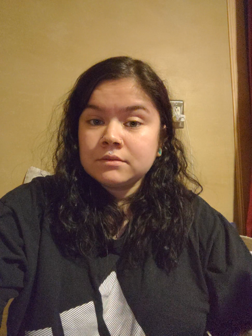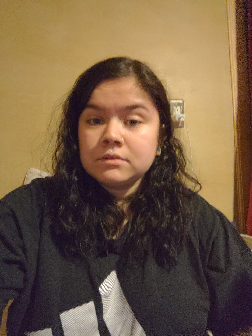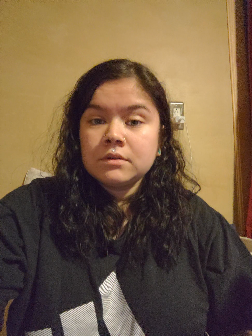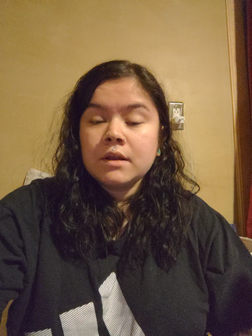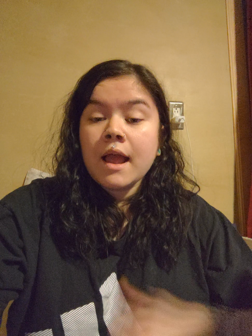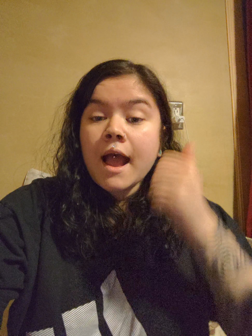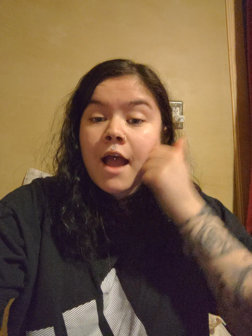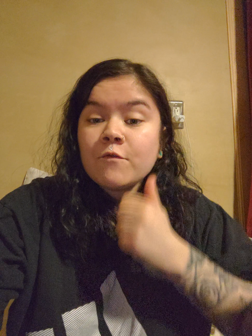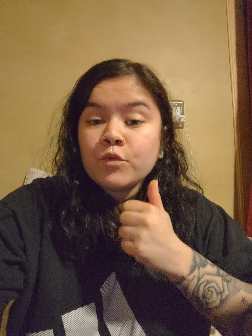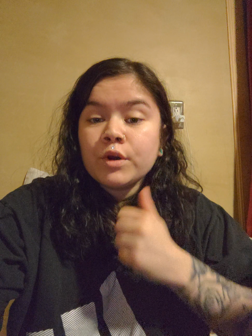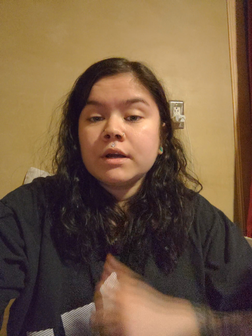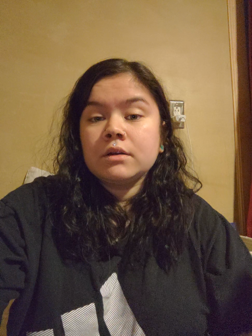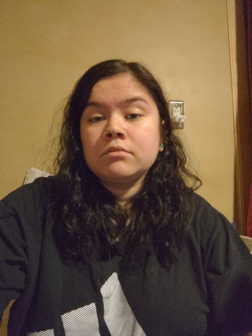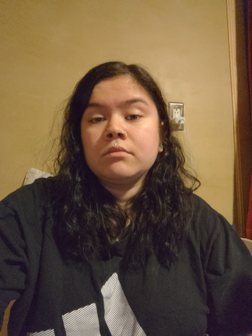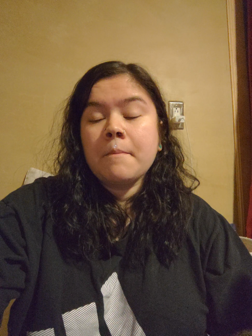every